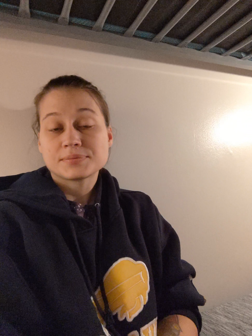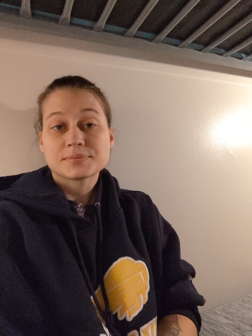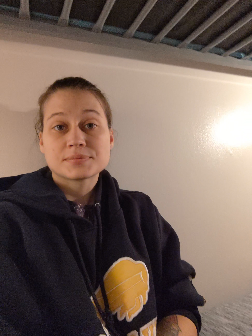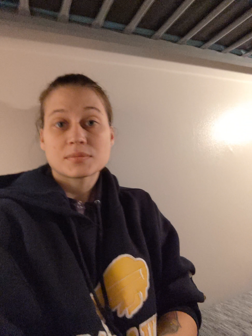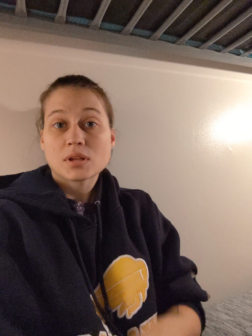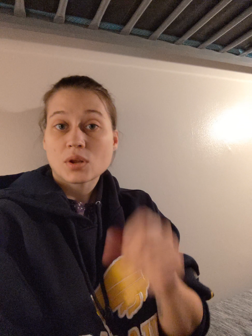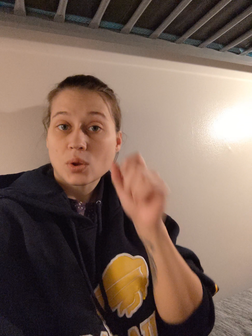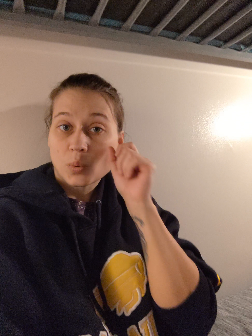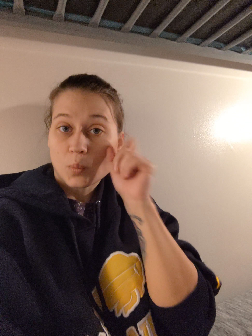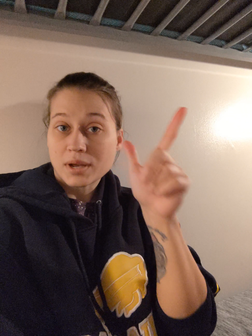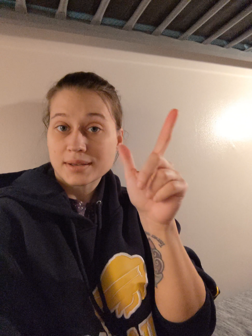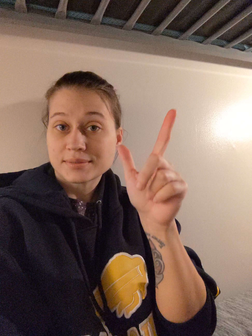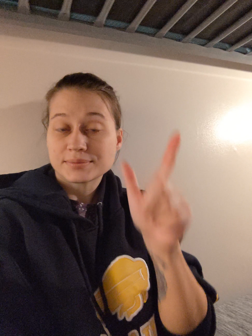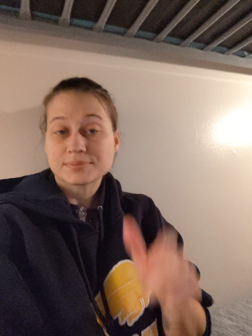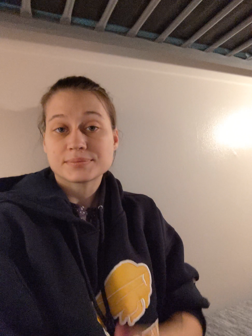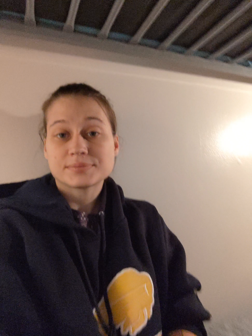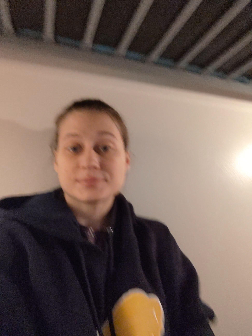wake